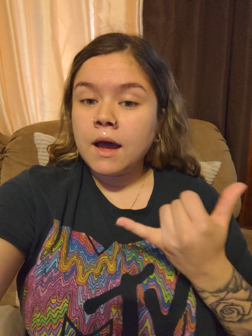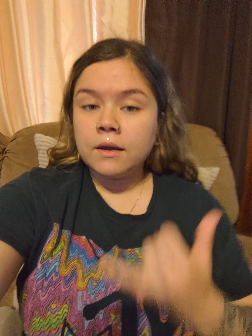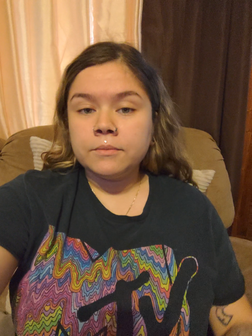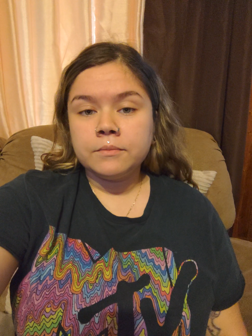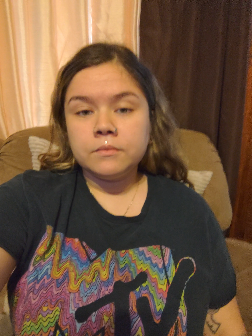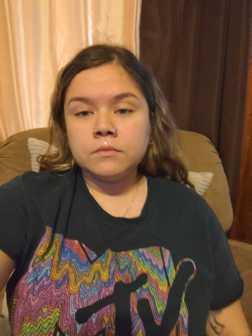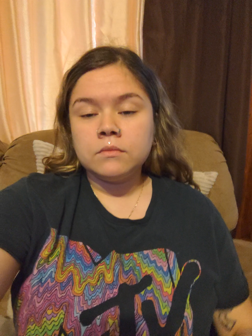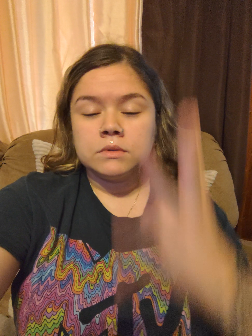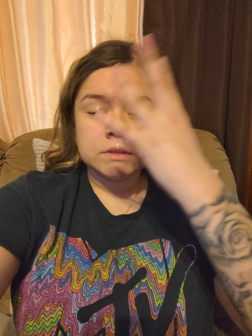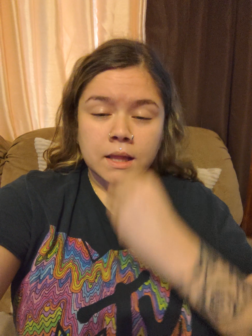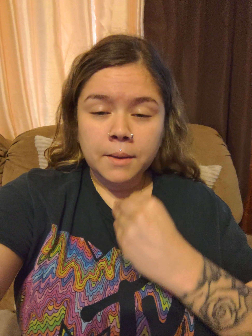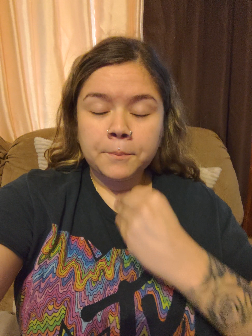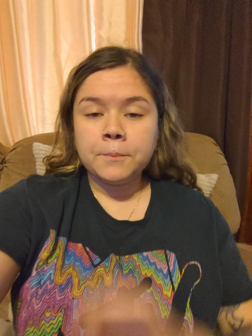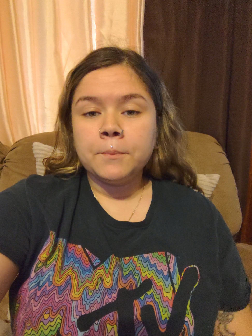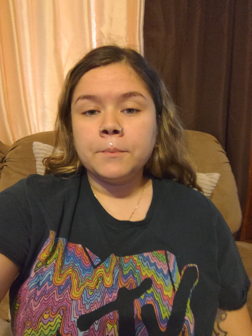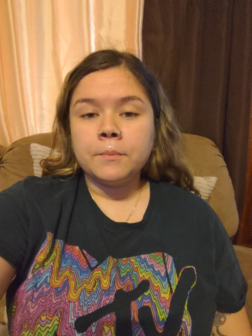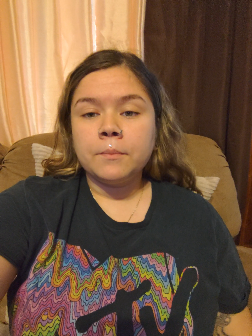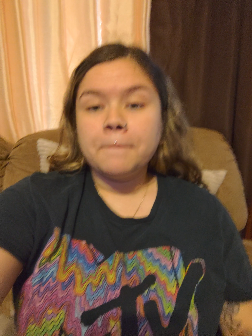asleep